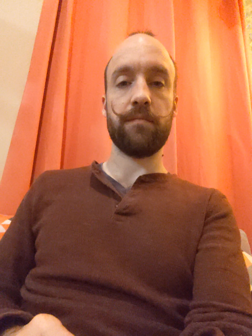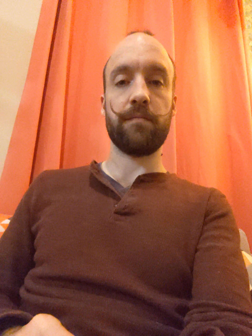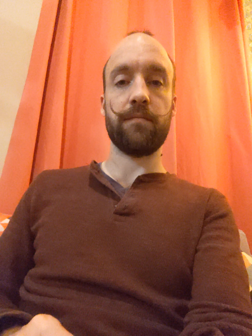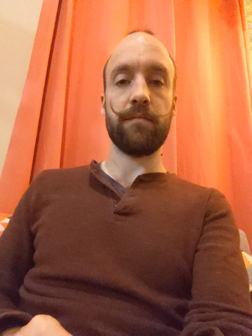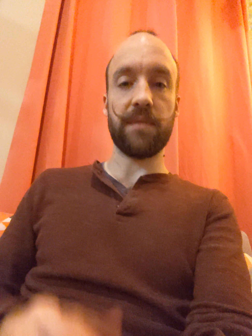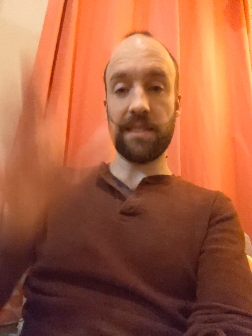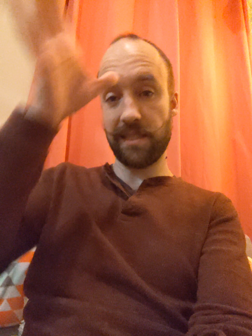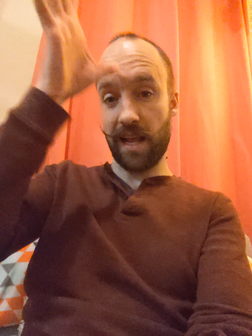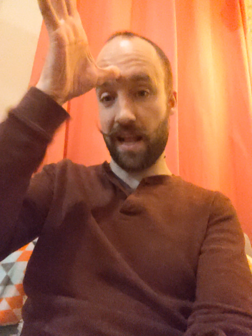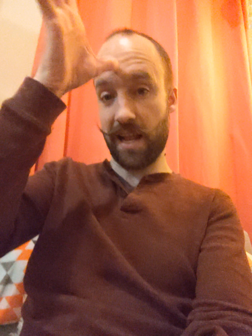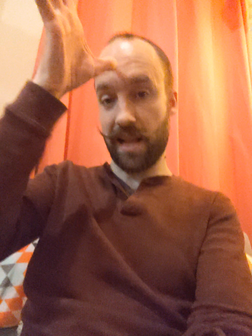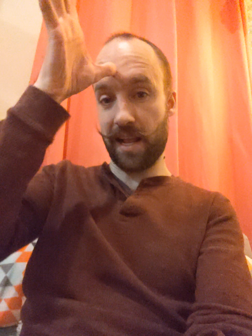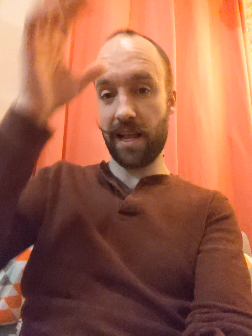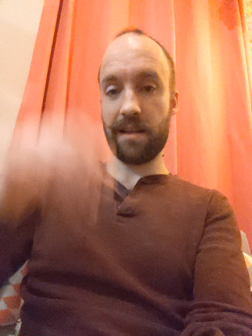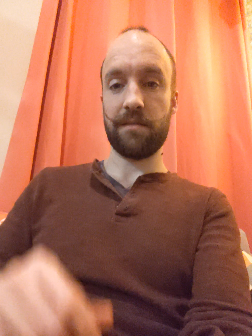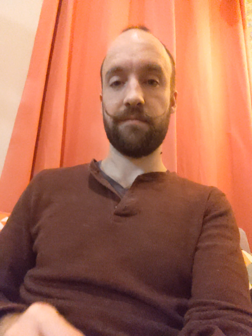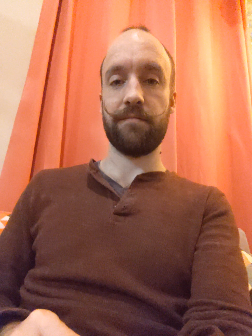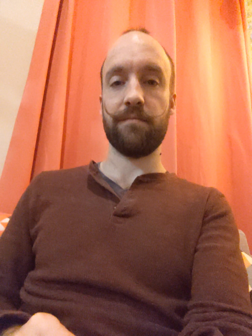dad